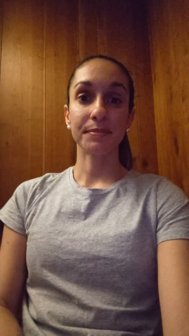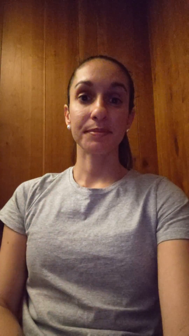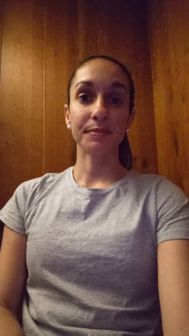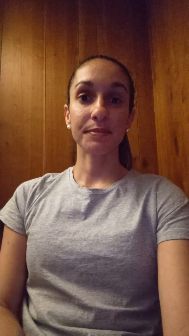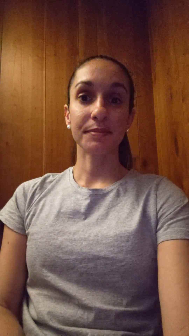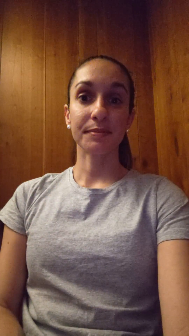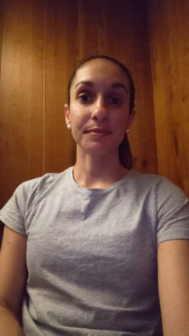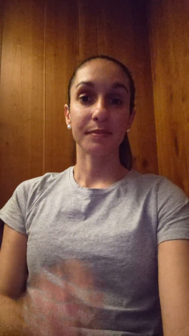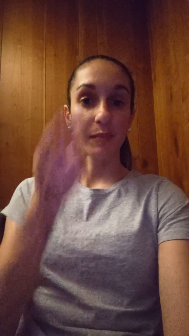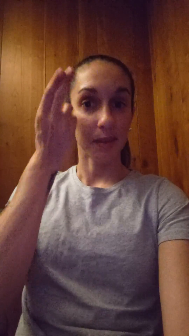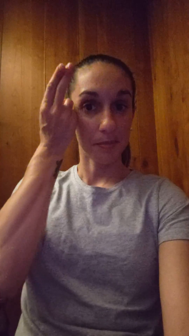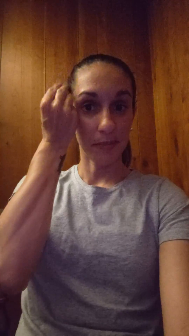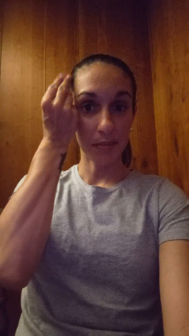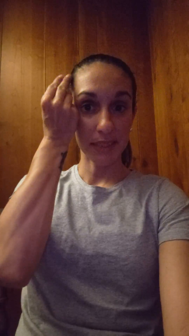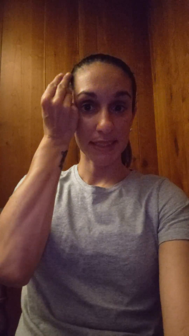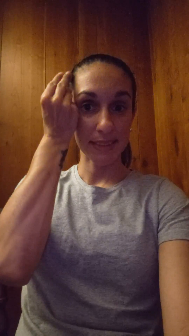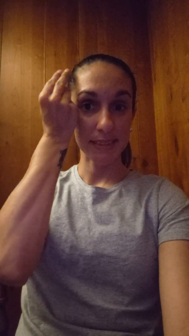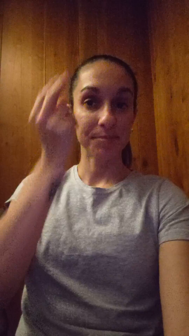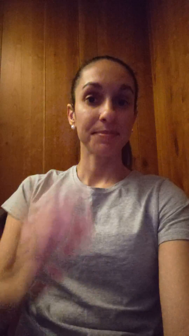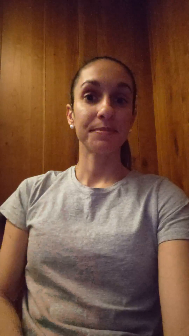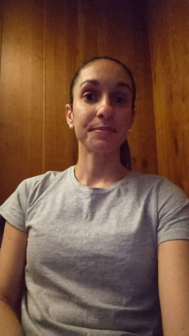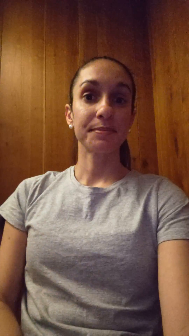rabbit